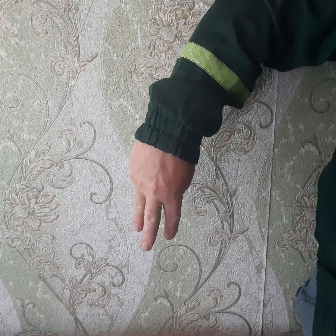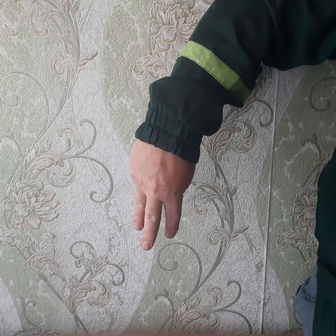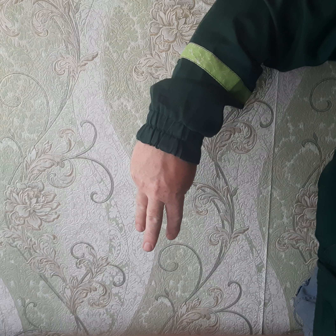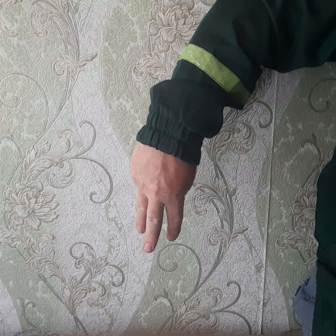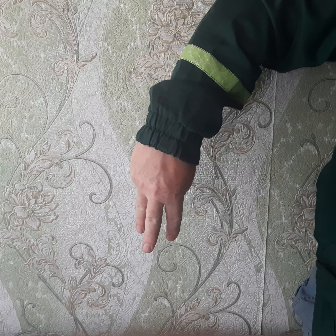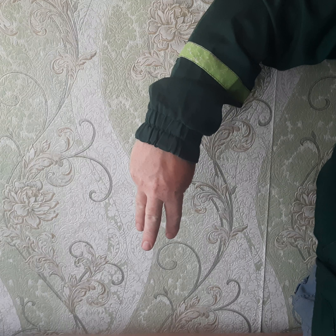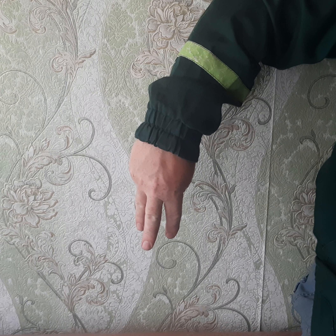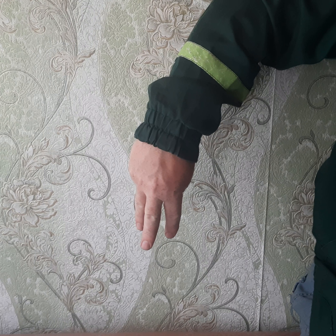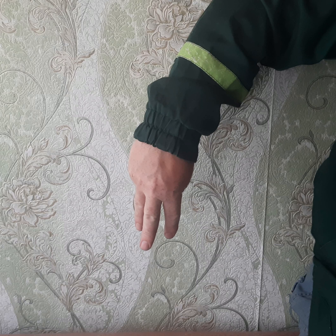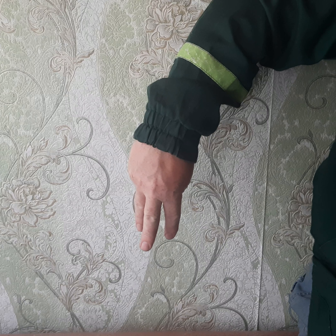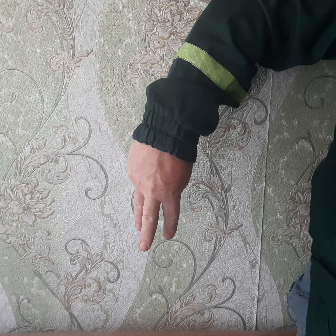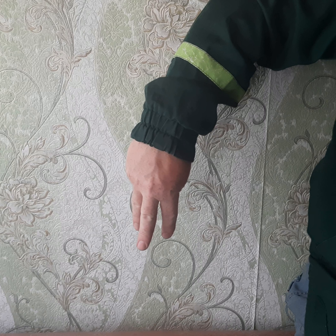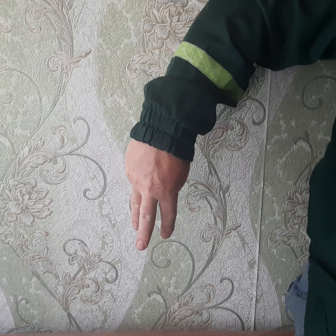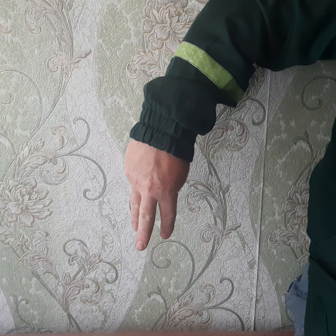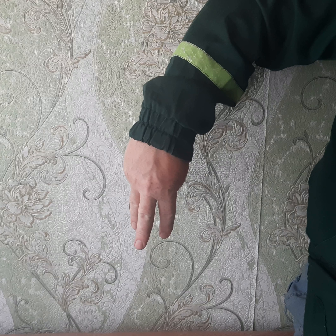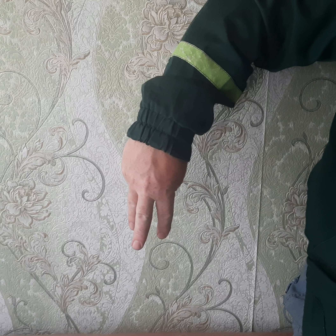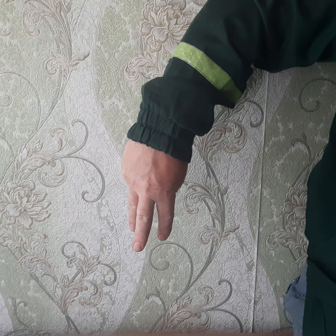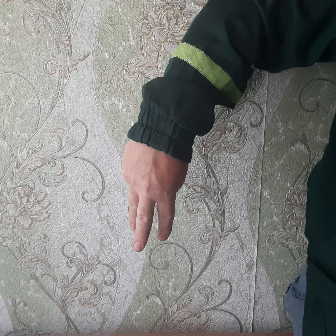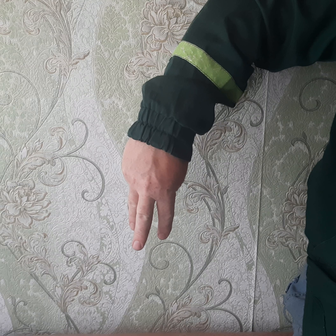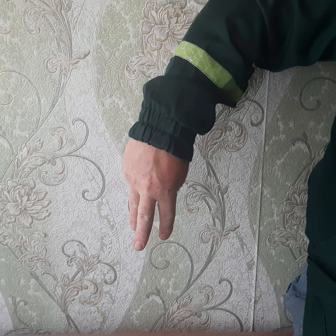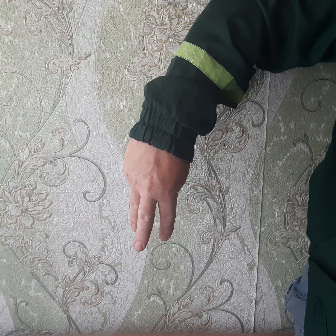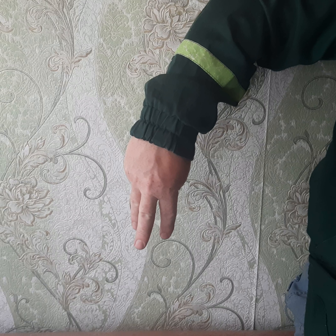М